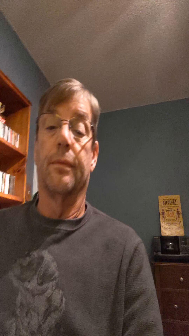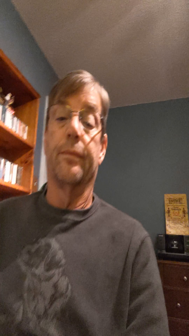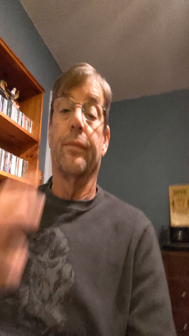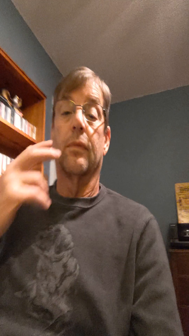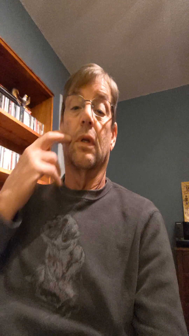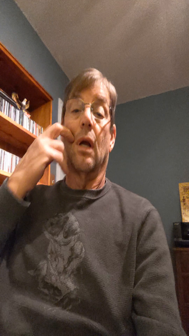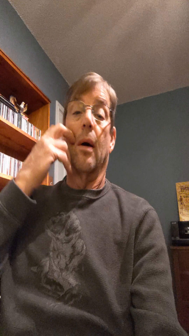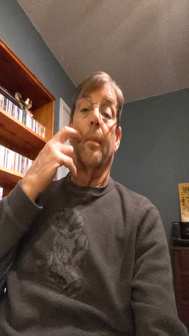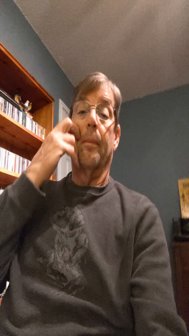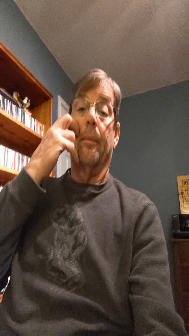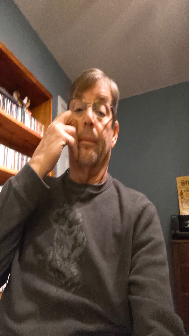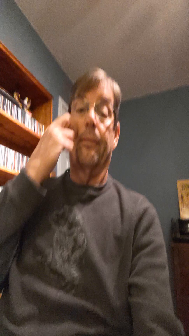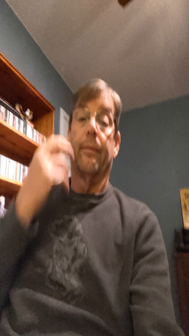gum